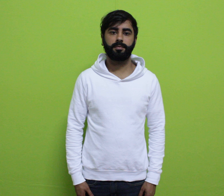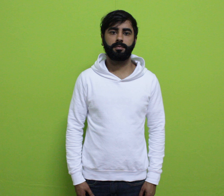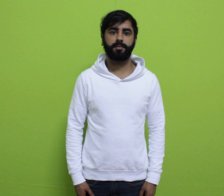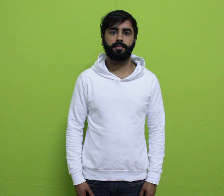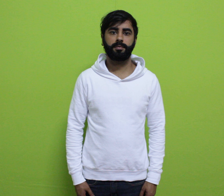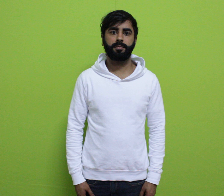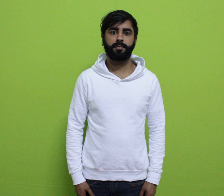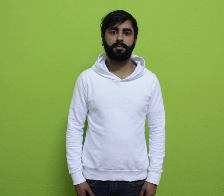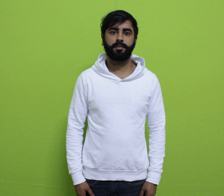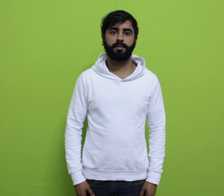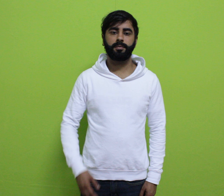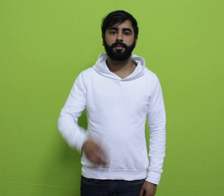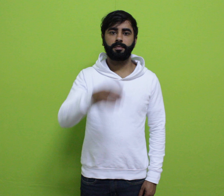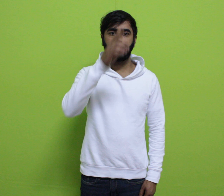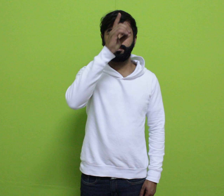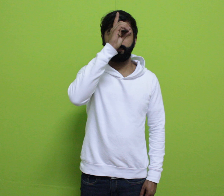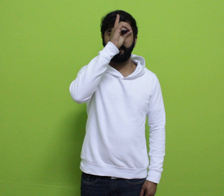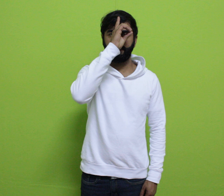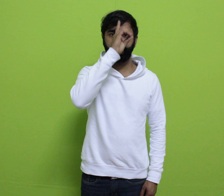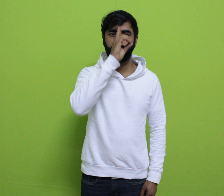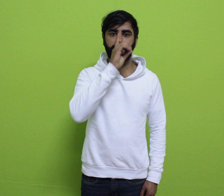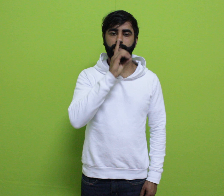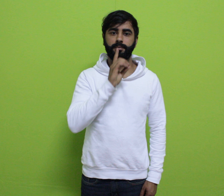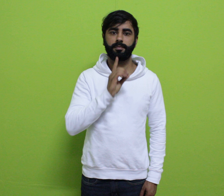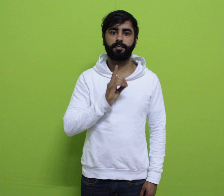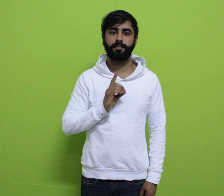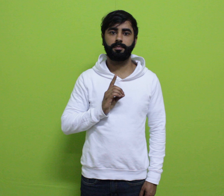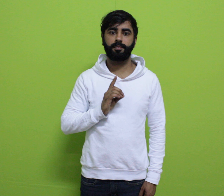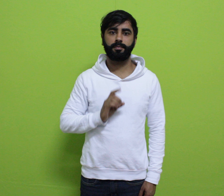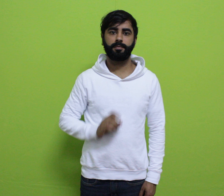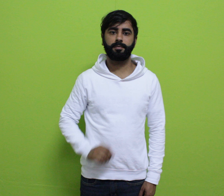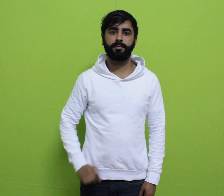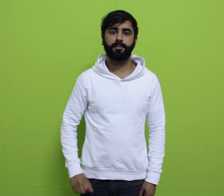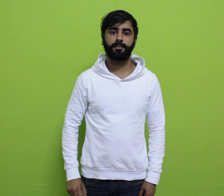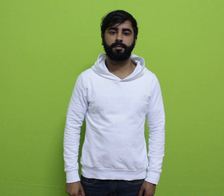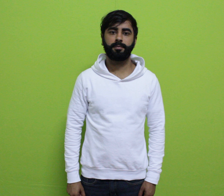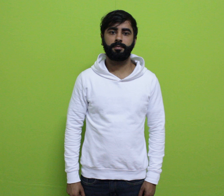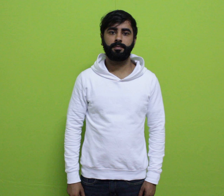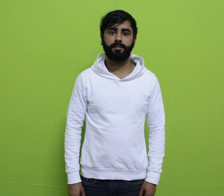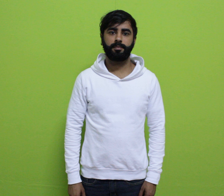amarelo